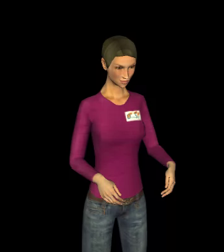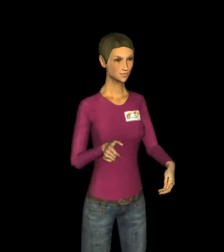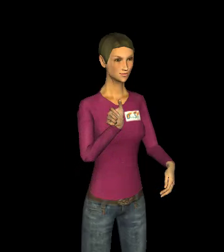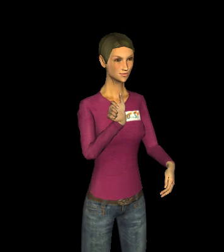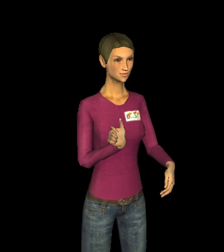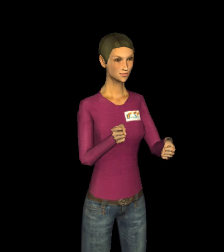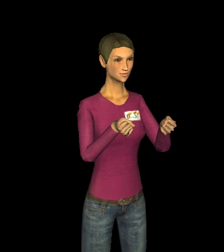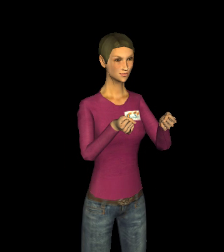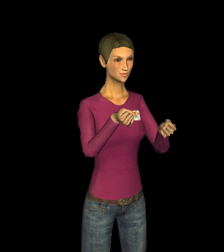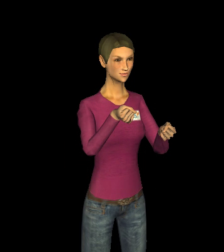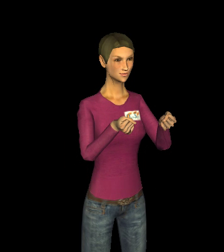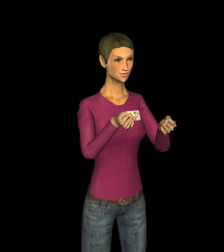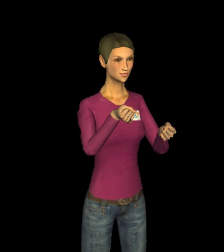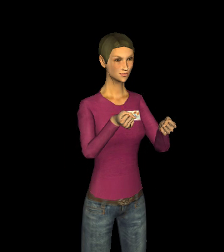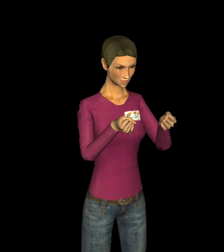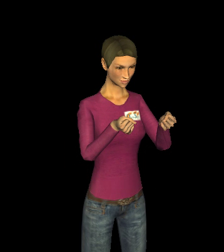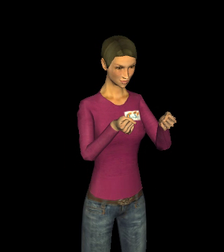سائق